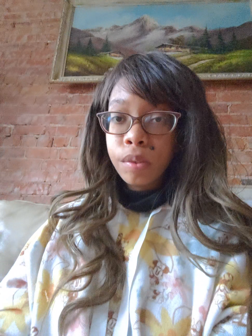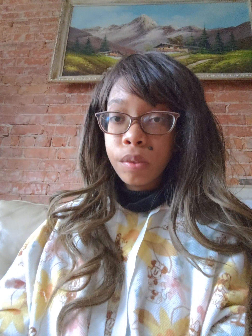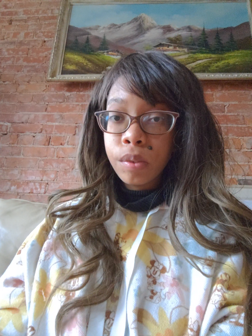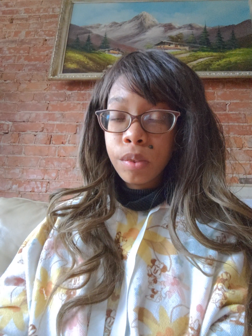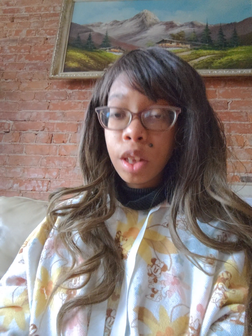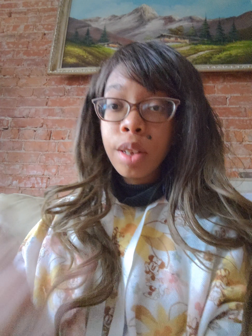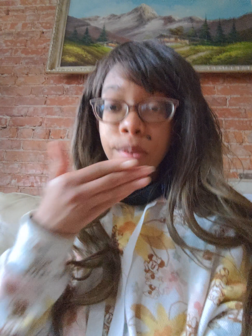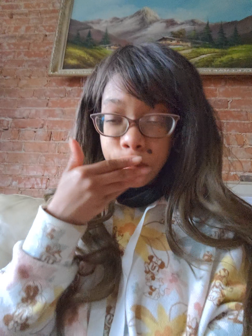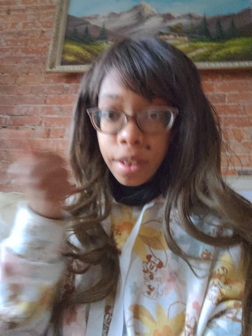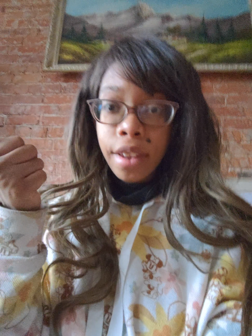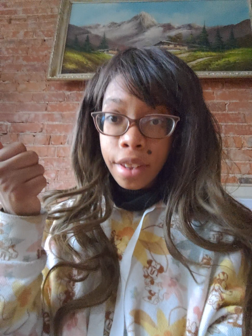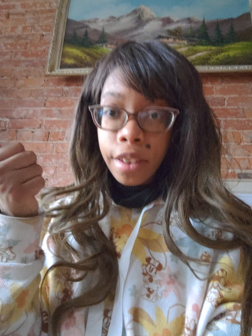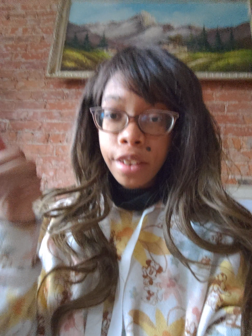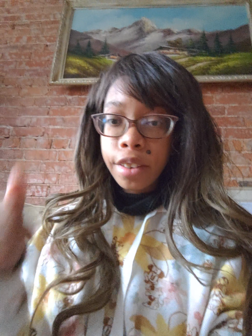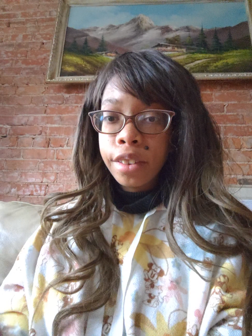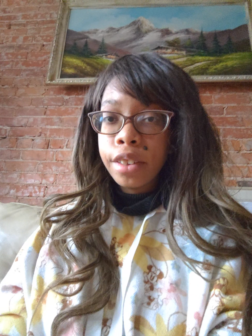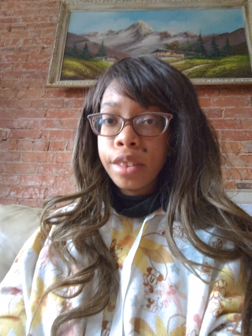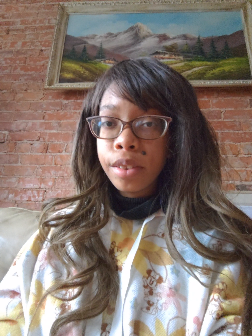better